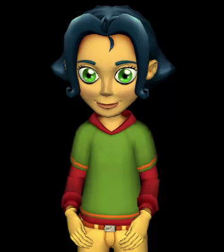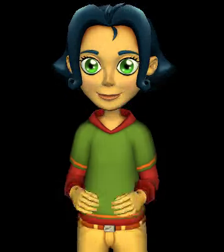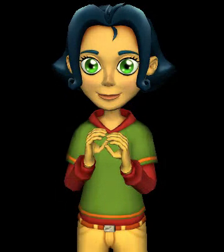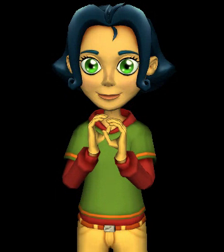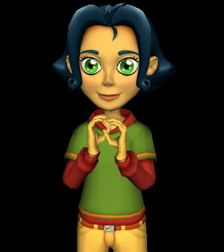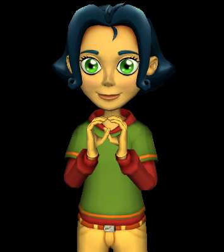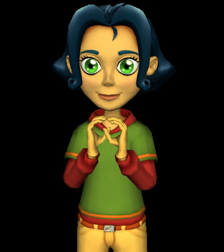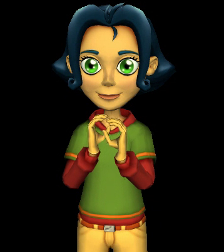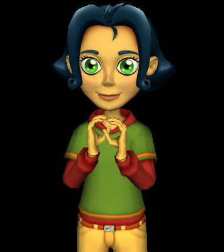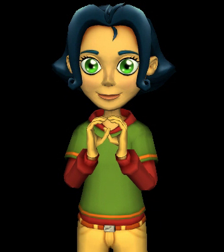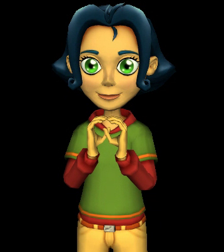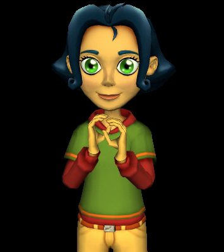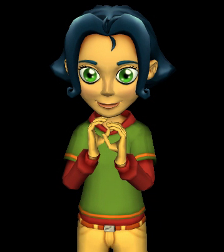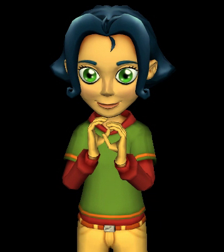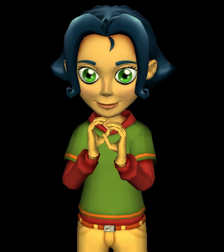تواصل